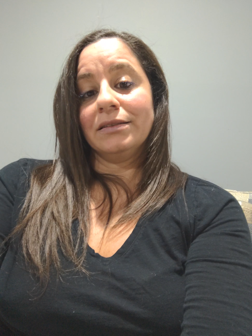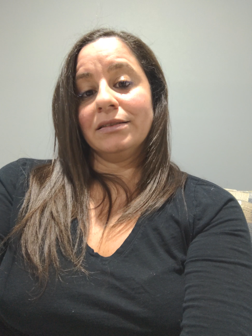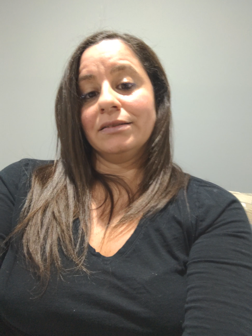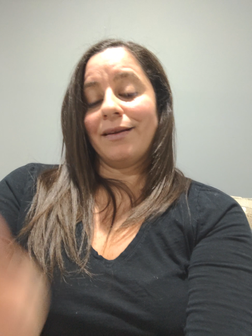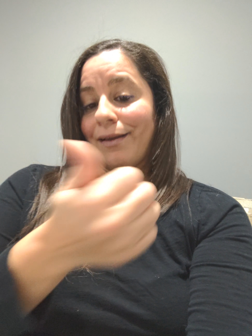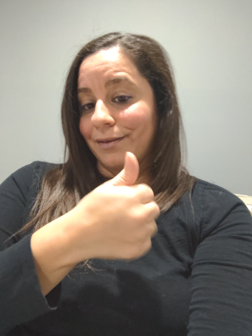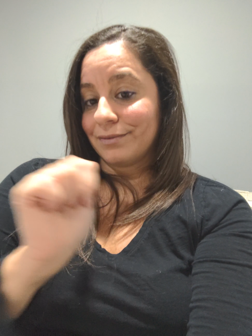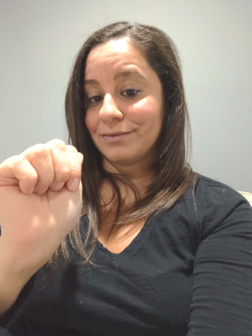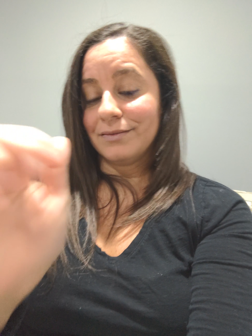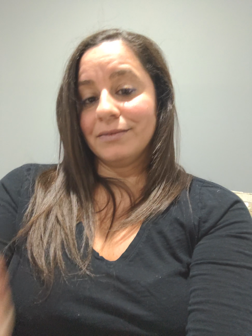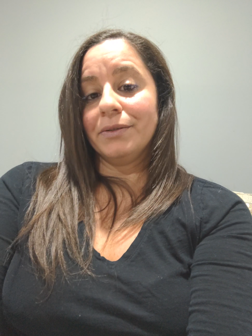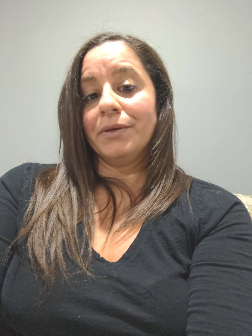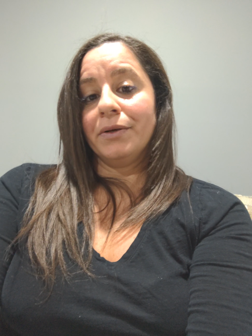any